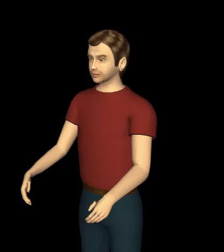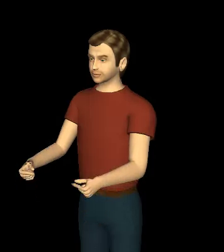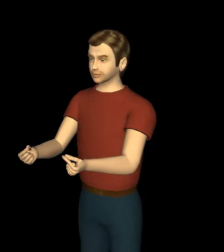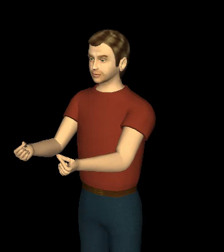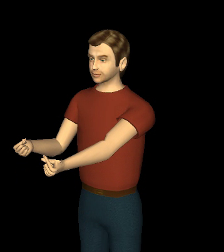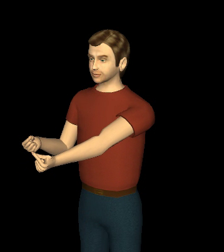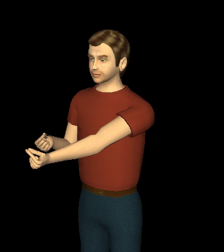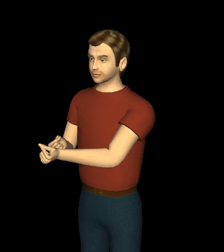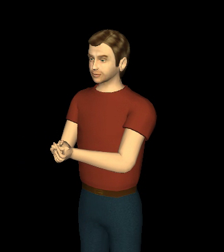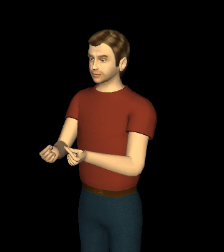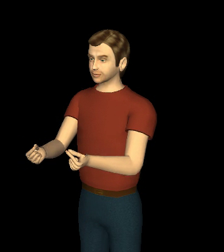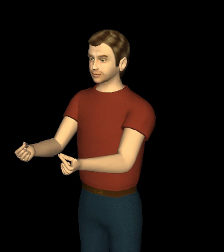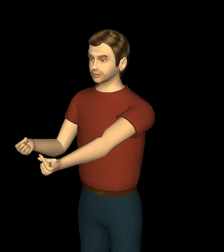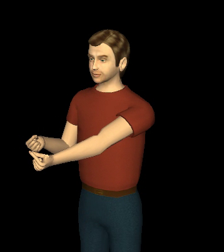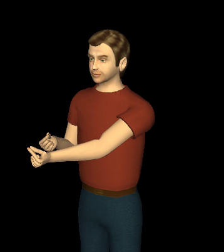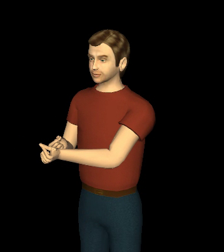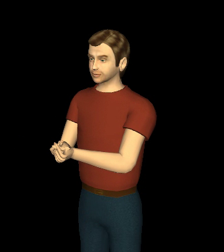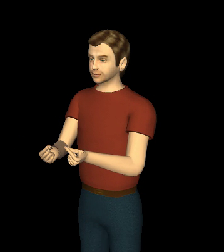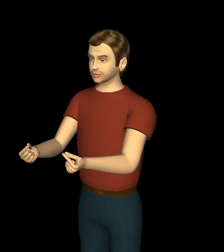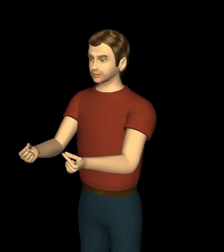اقتصاد